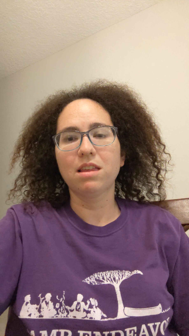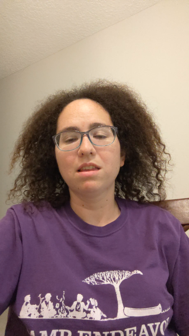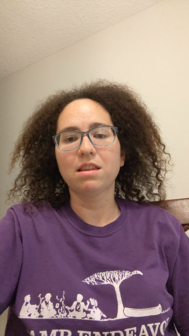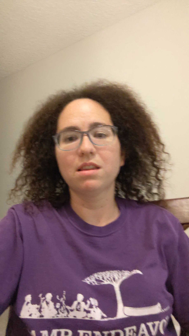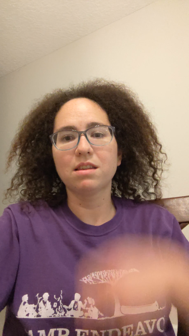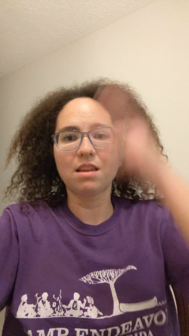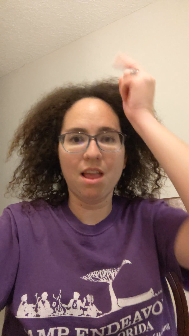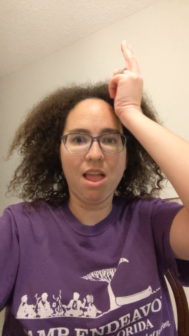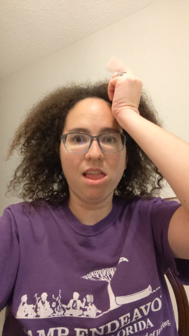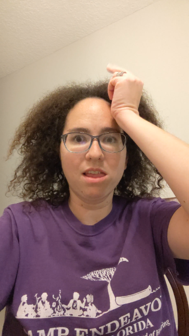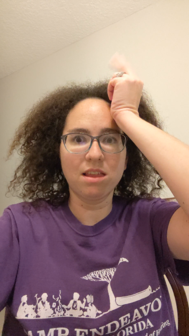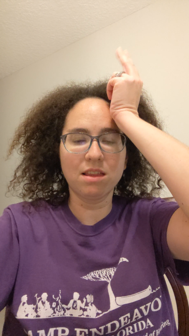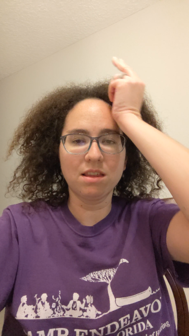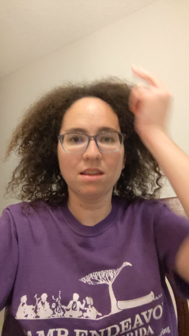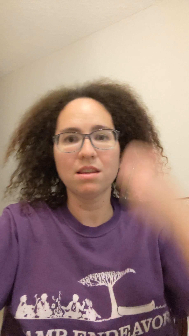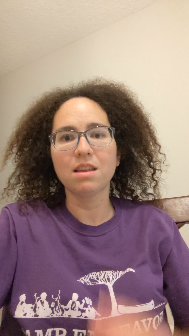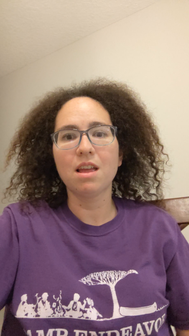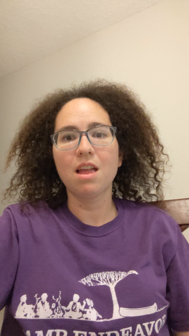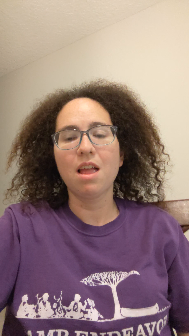rabbit